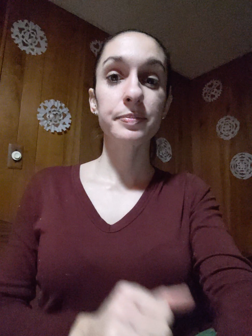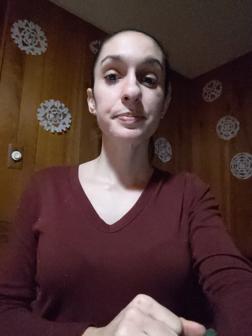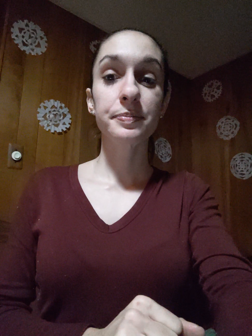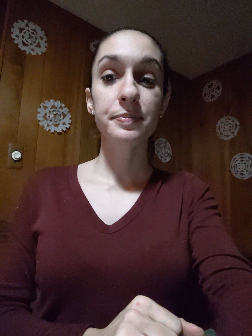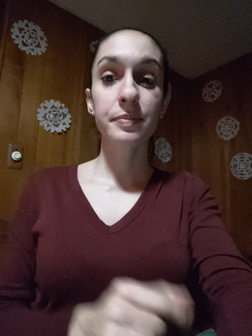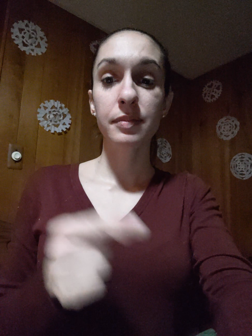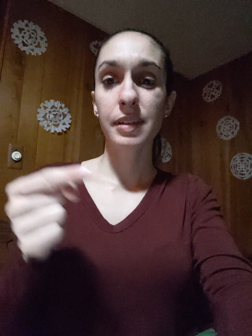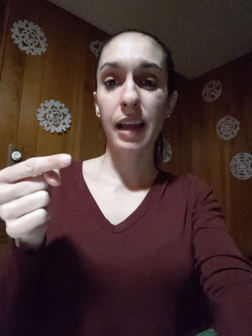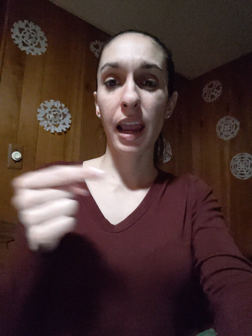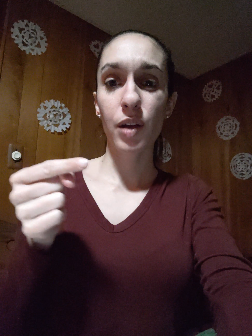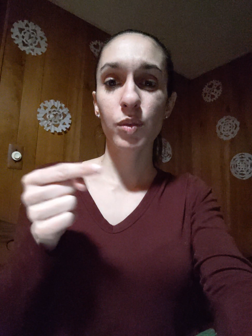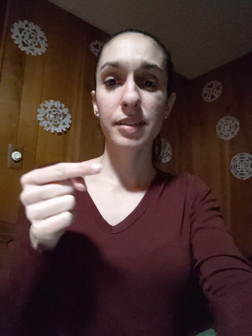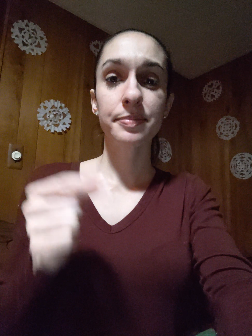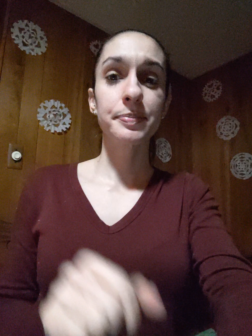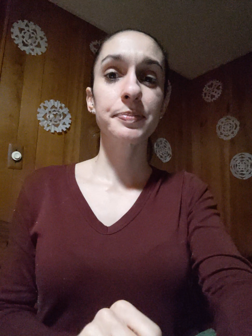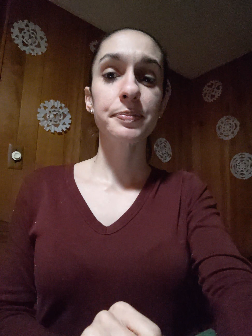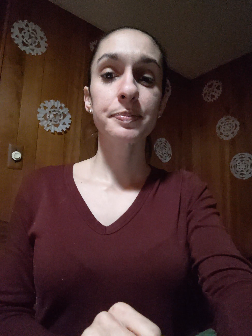owie